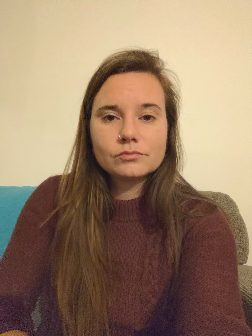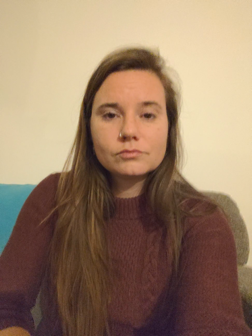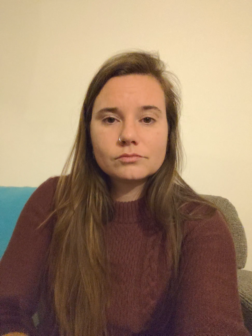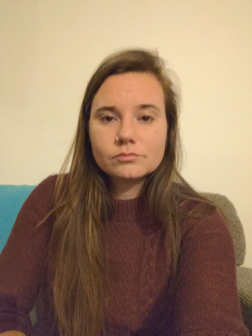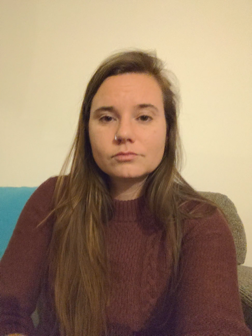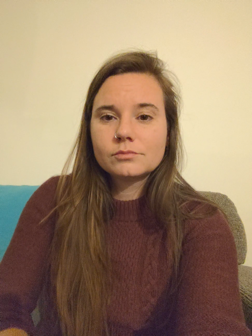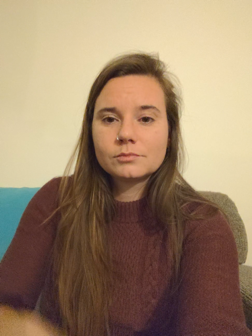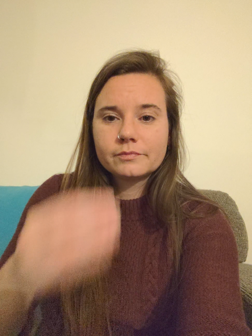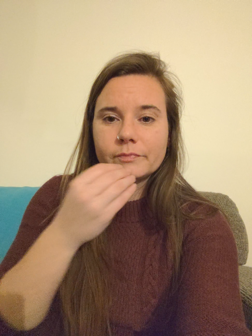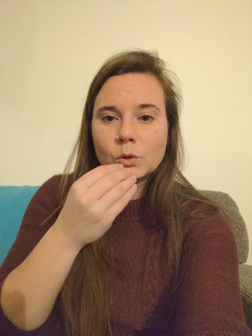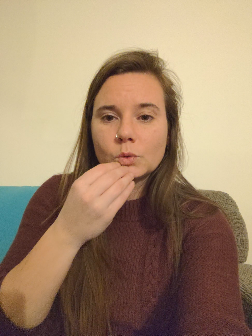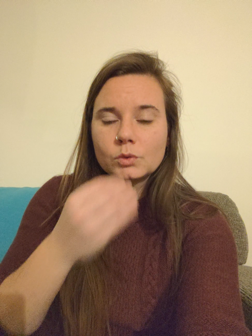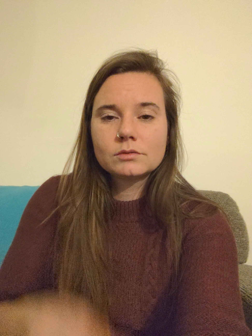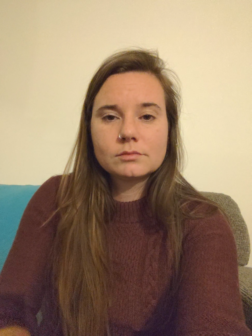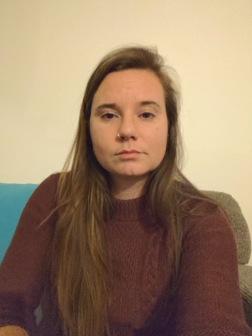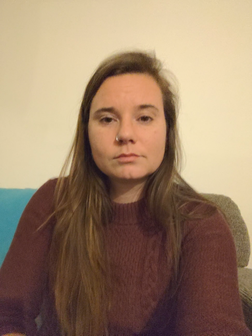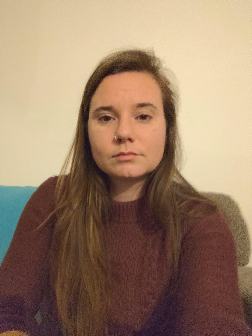food